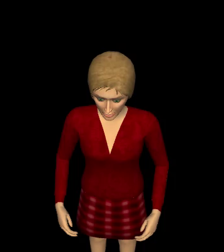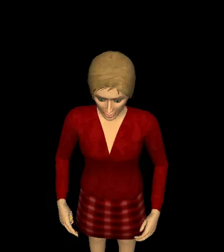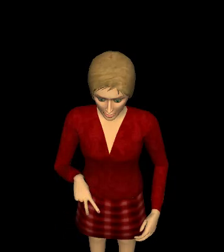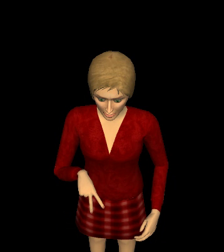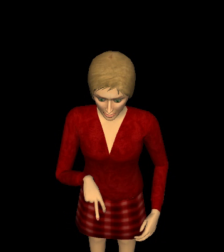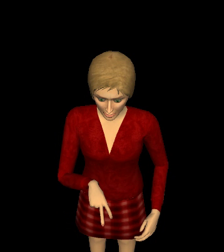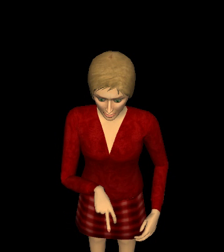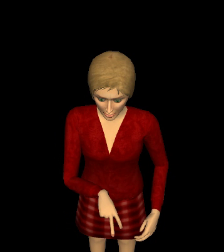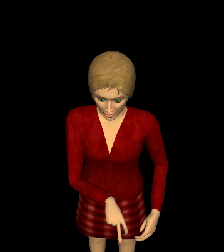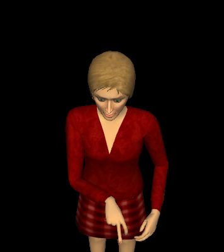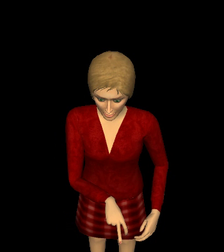يمشي